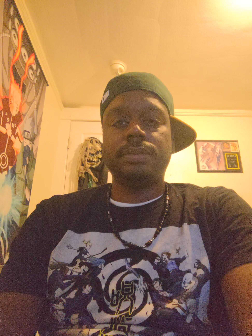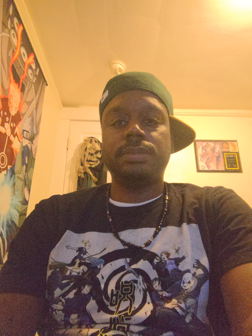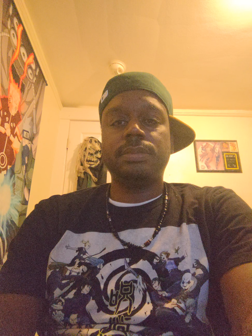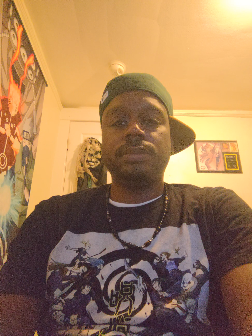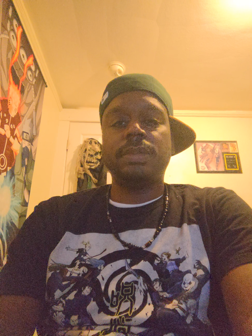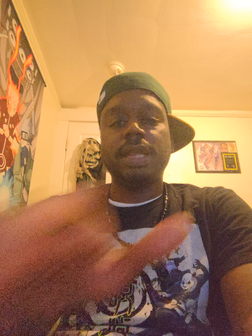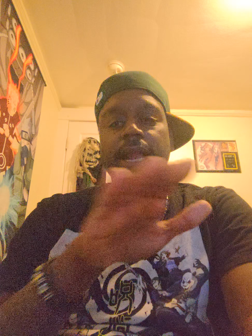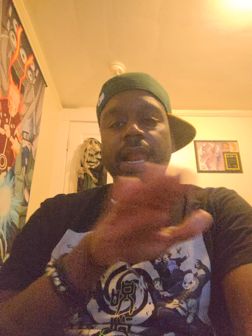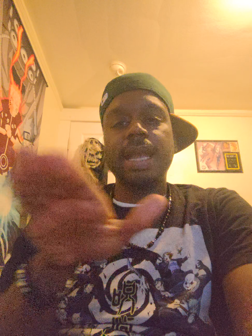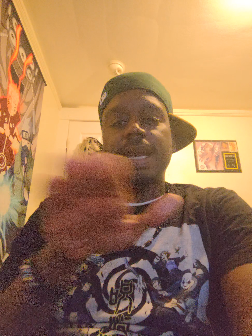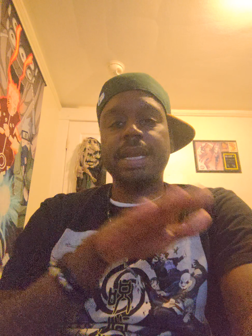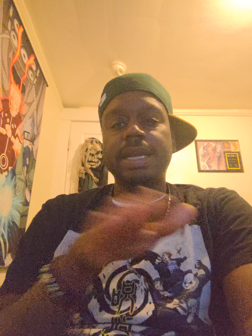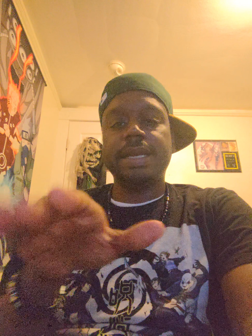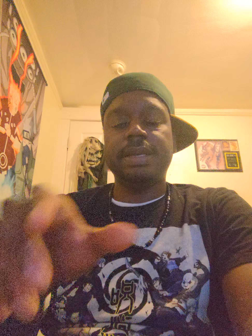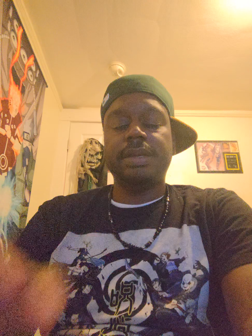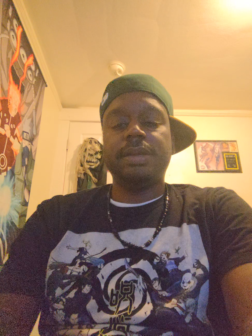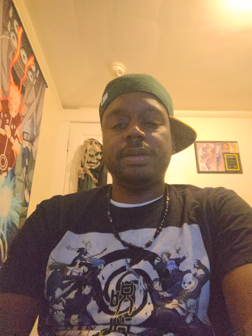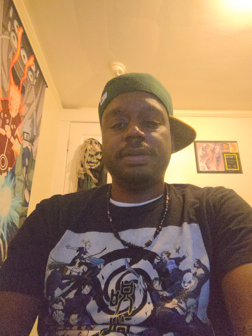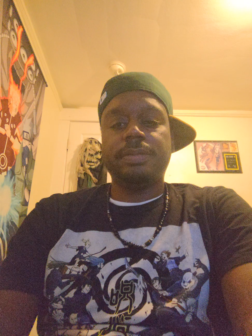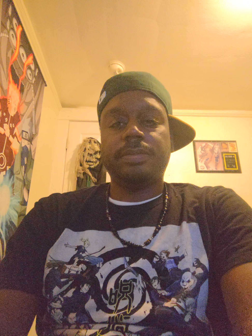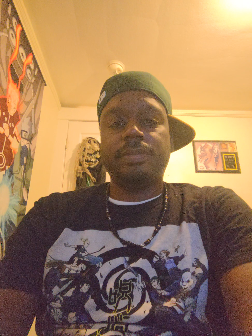clean